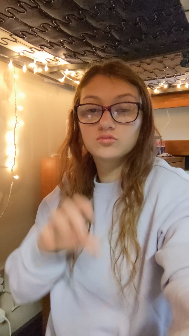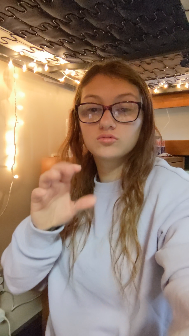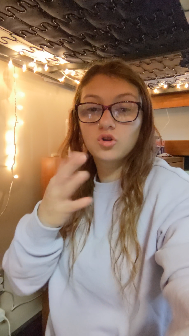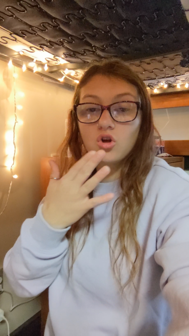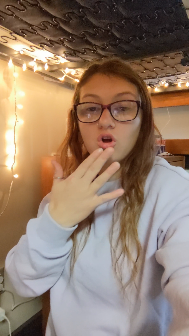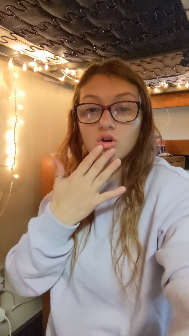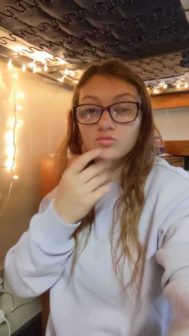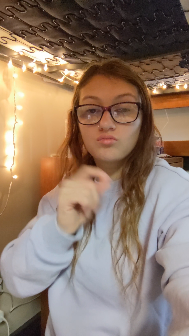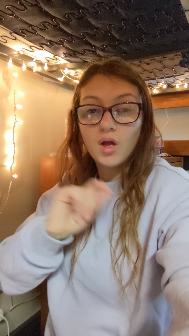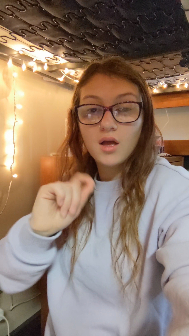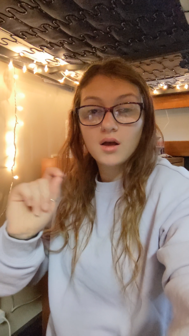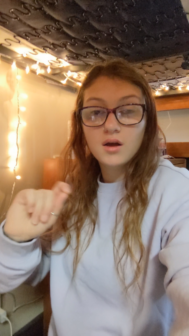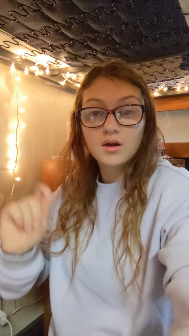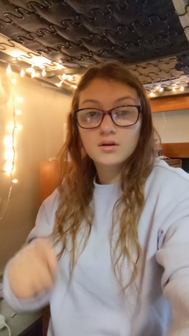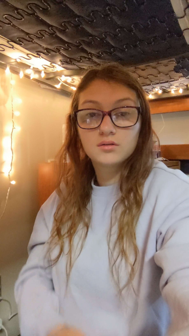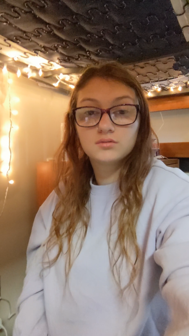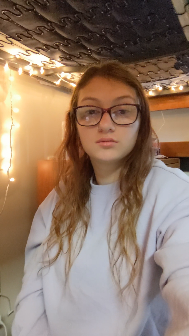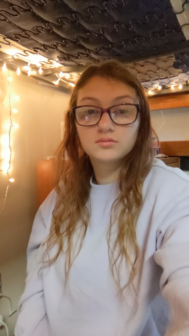crayon